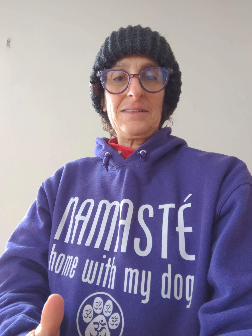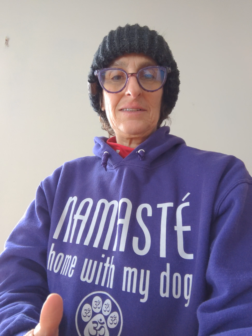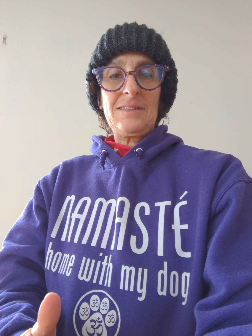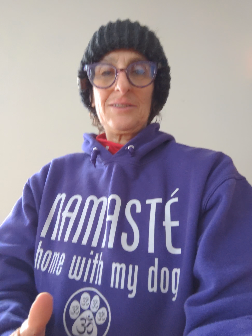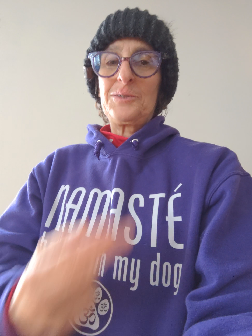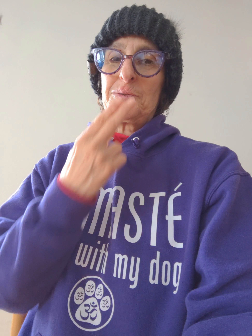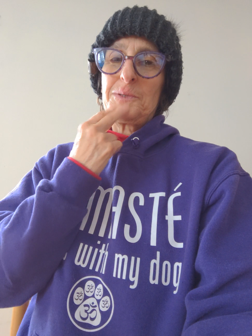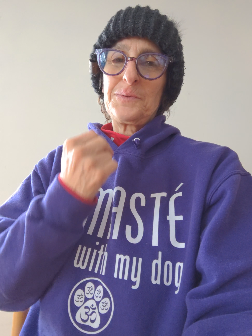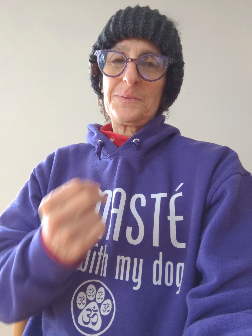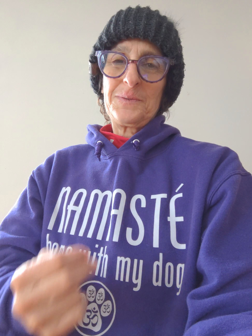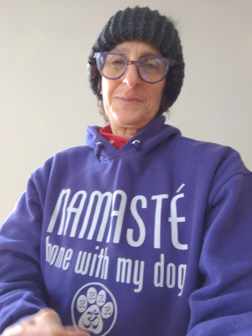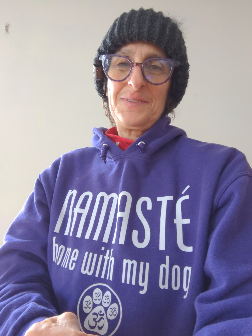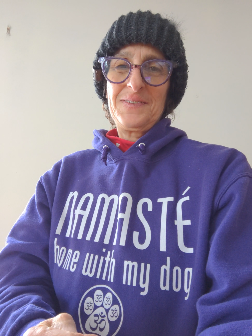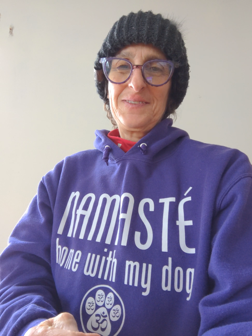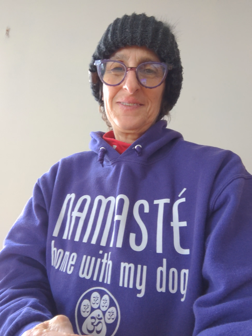cute